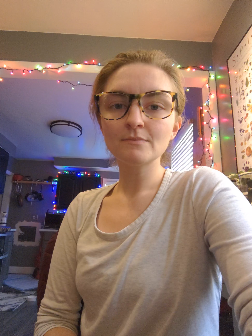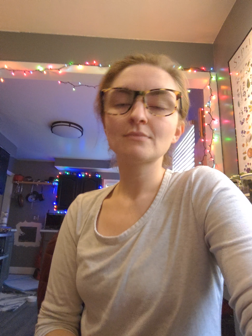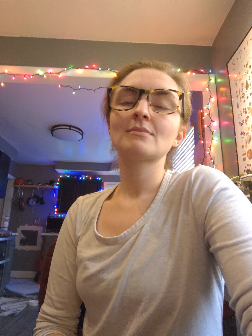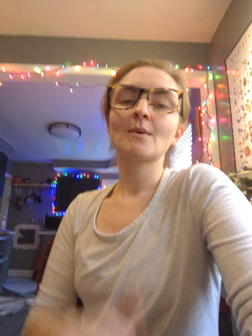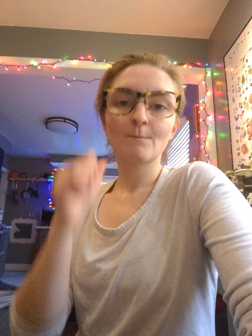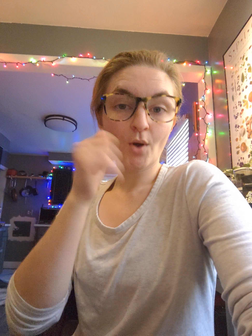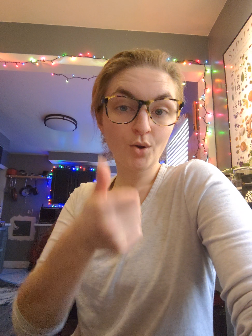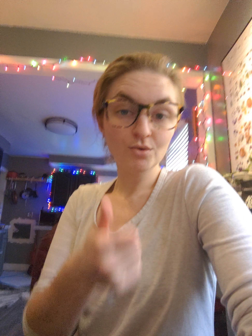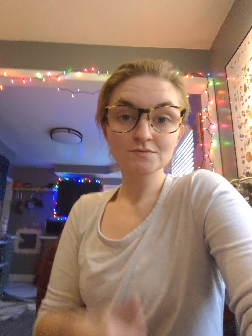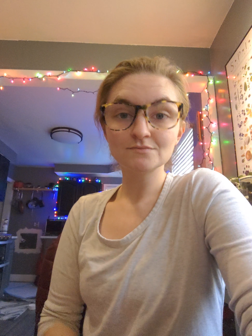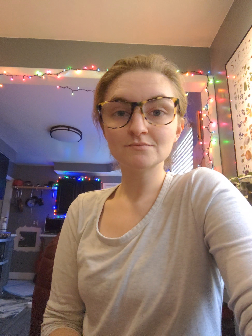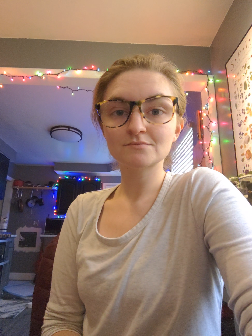tomorrow